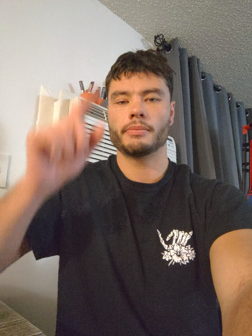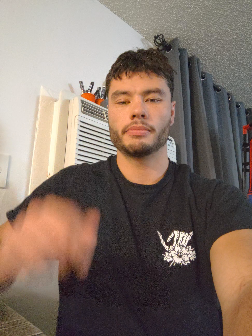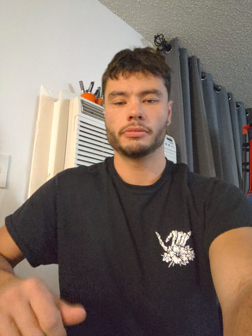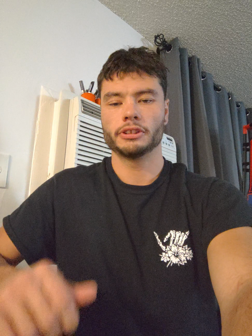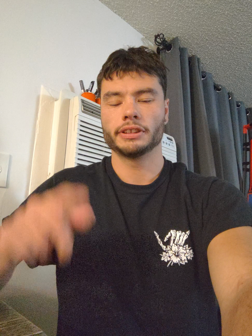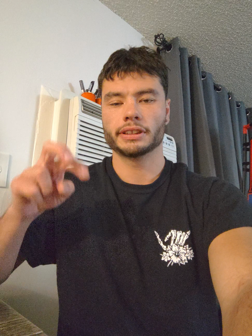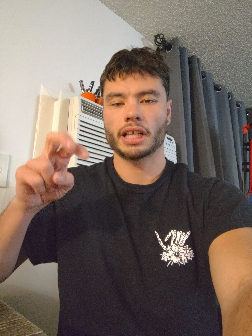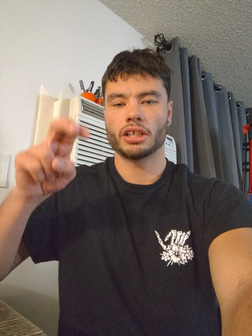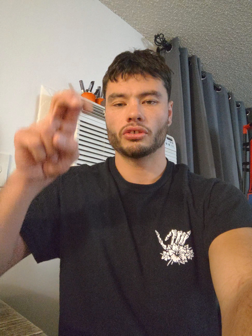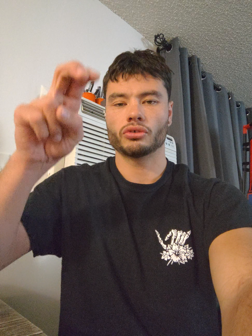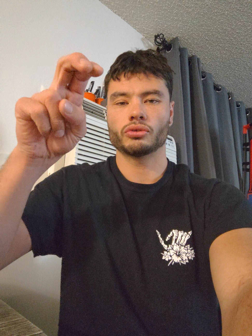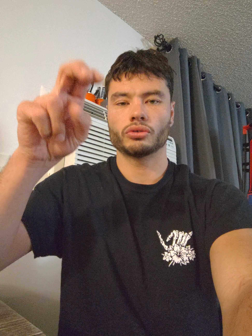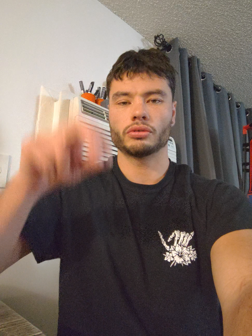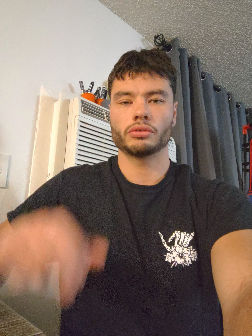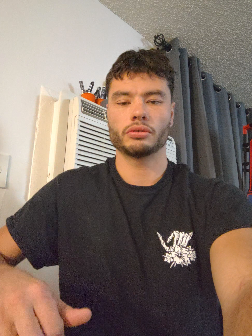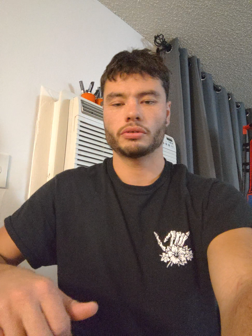stairs